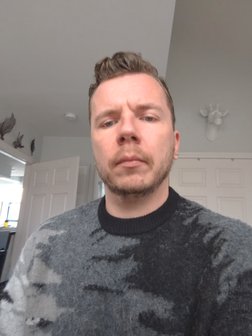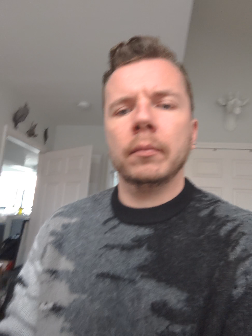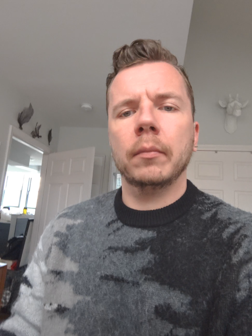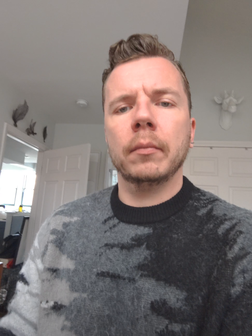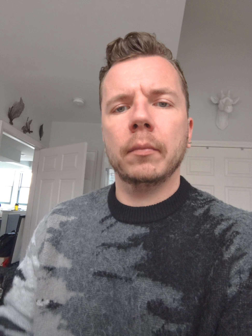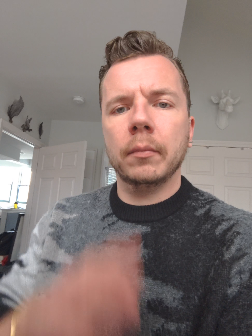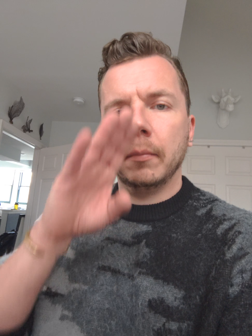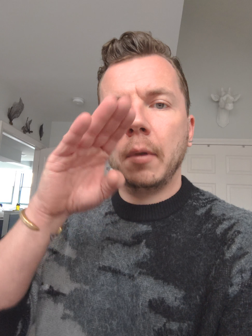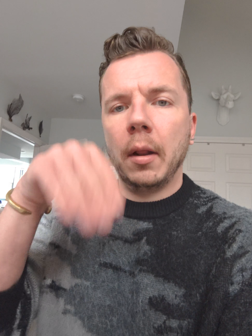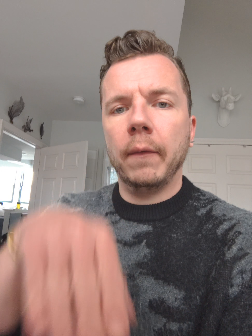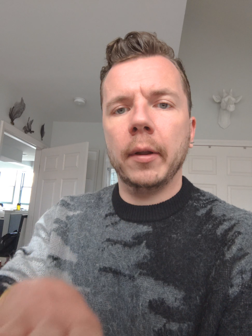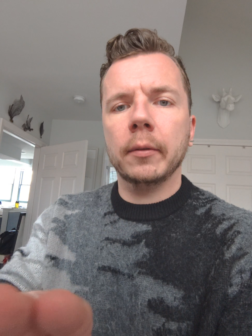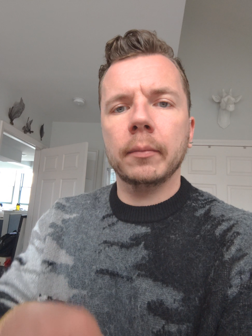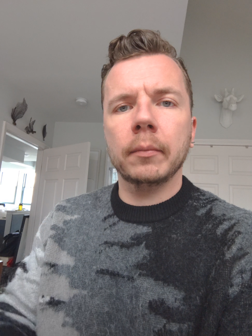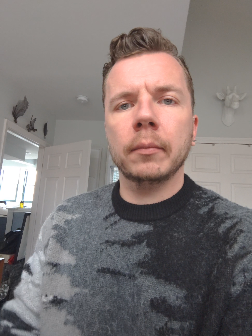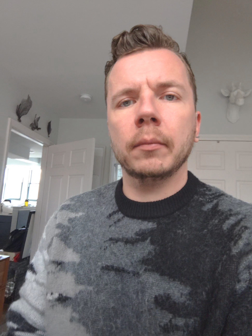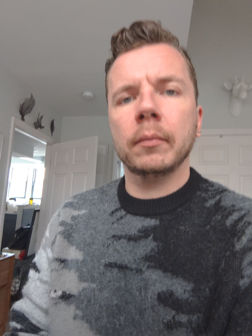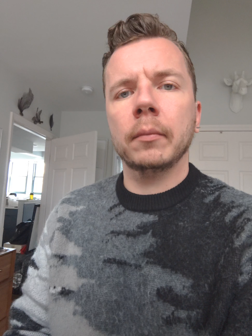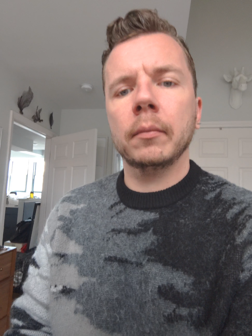elephant